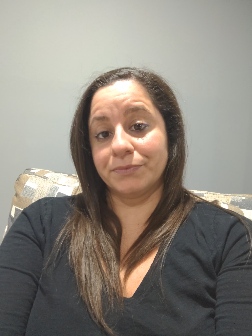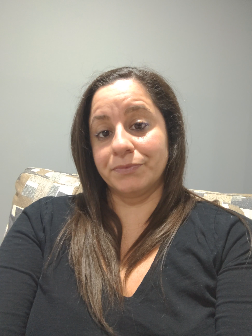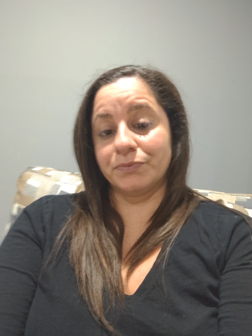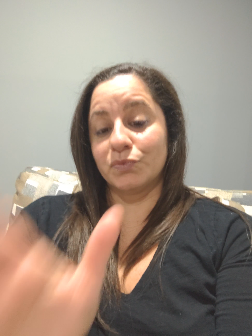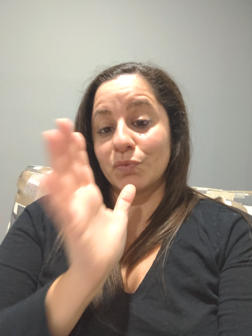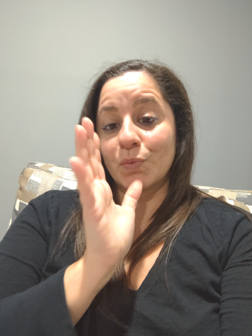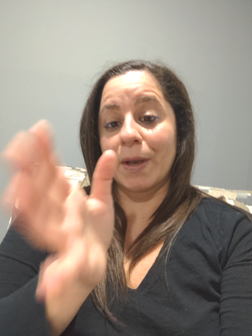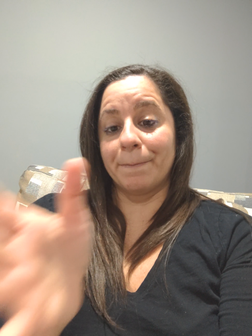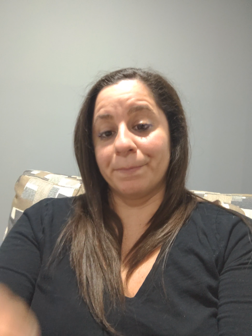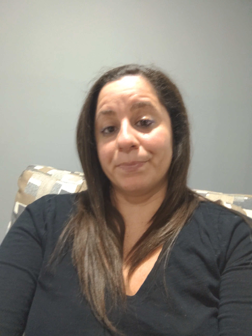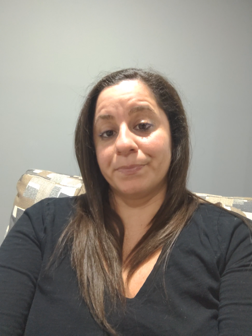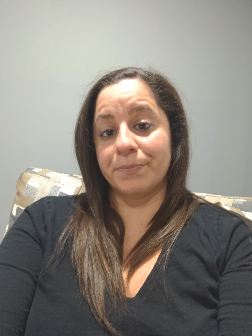grandma